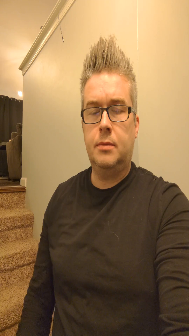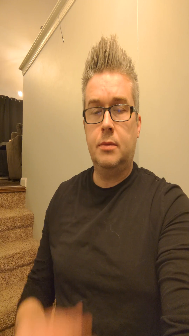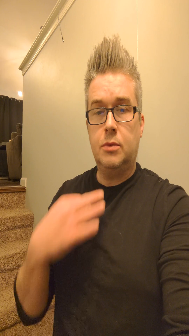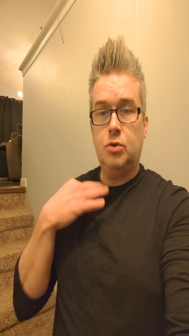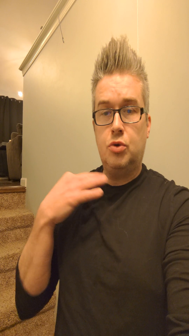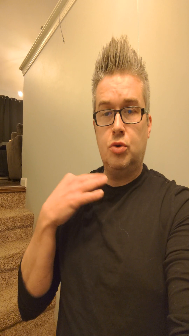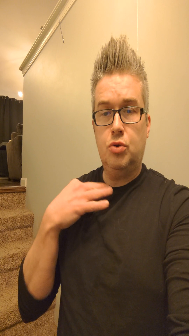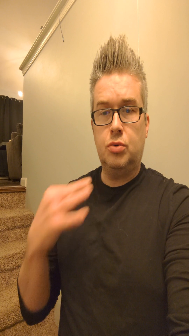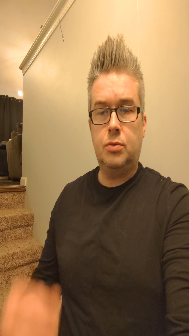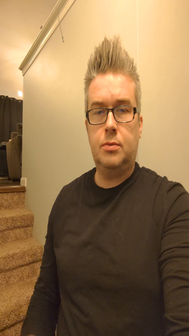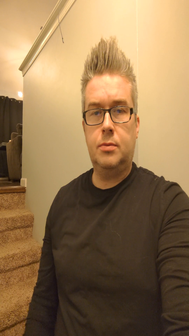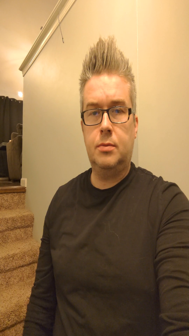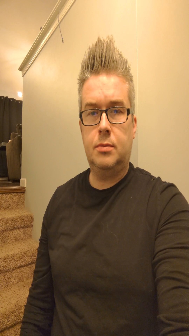shirt